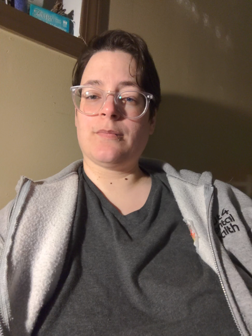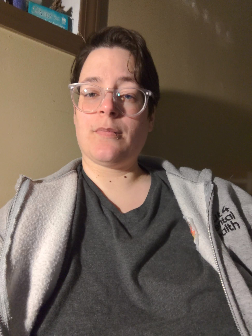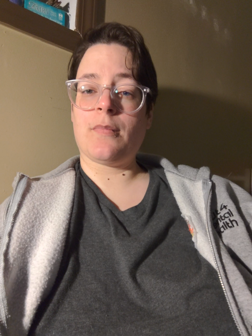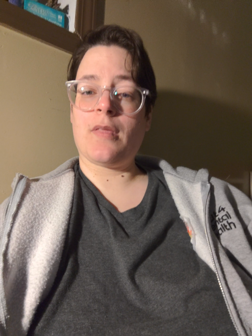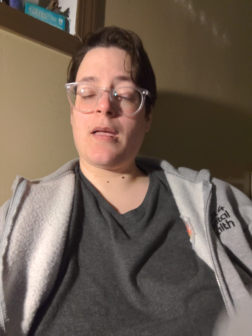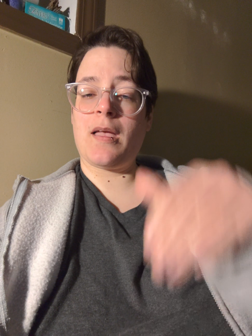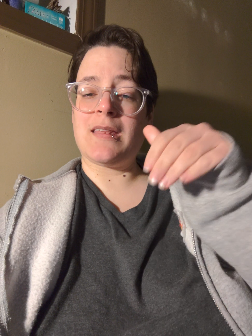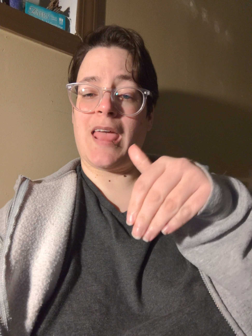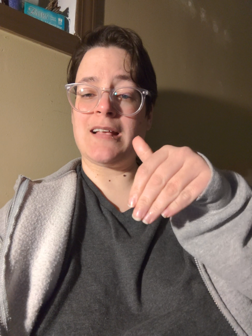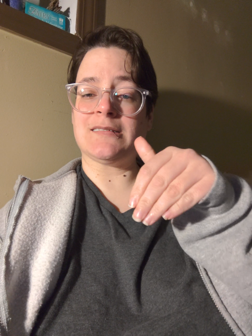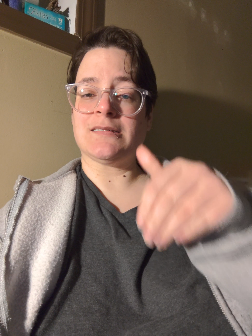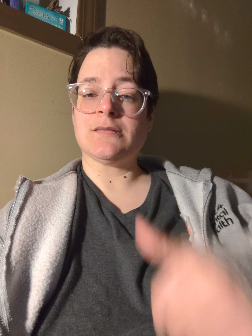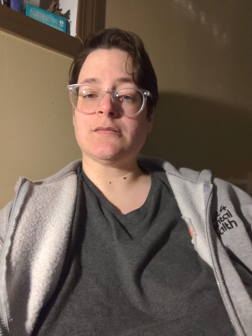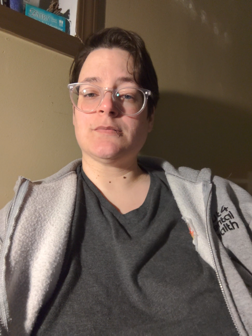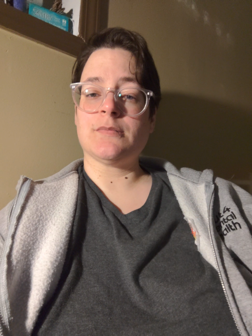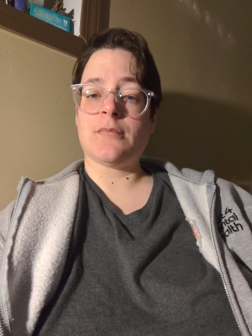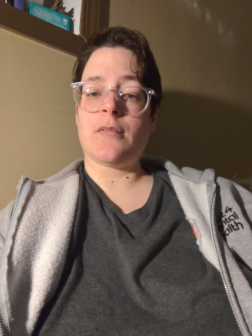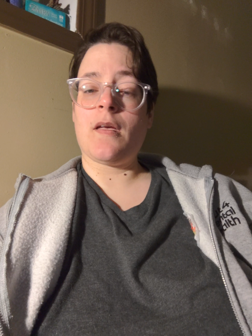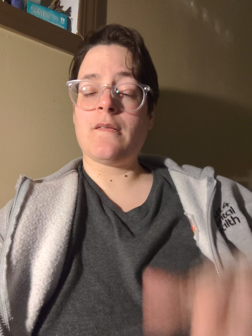night